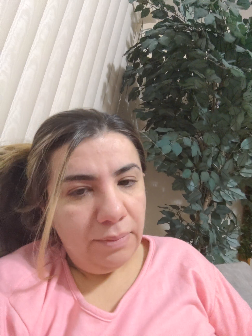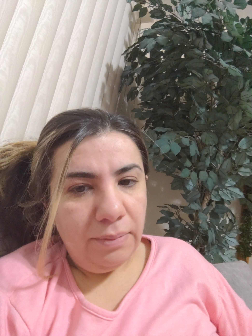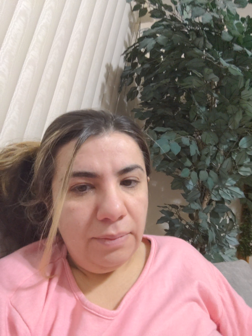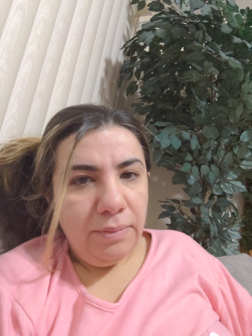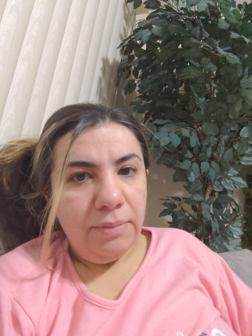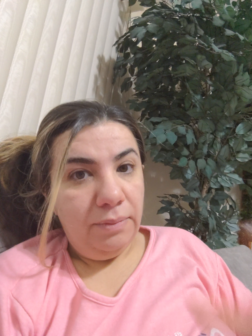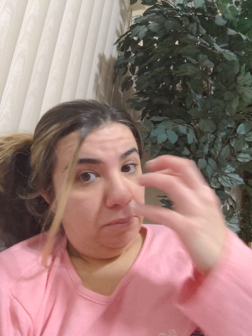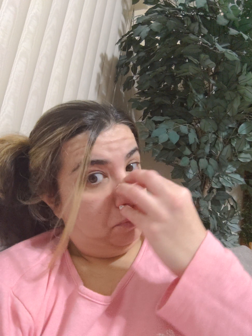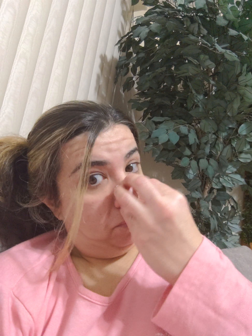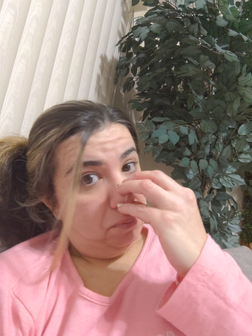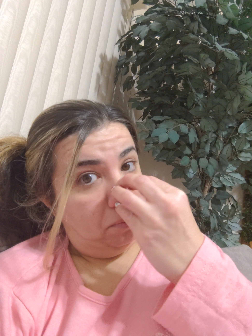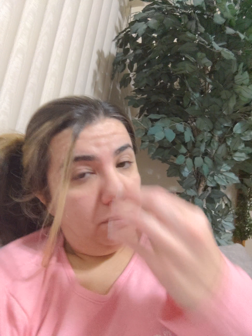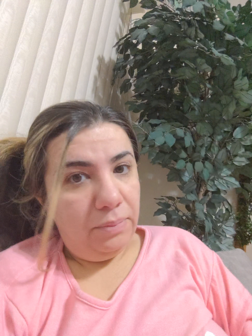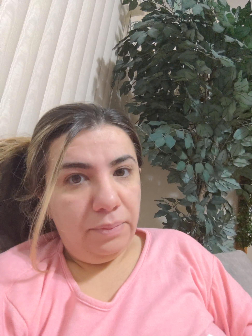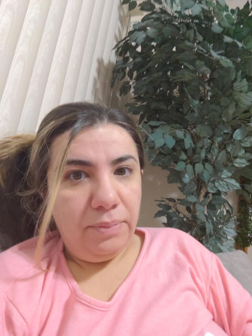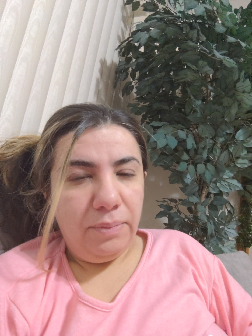clown